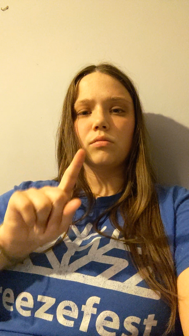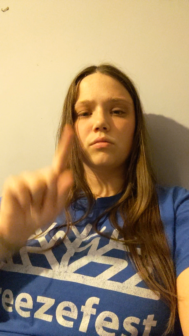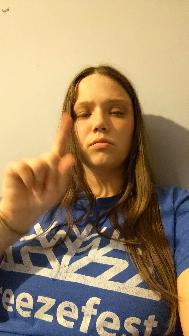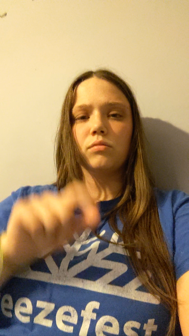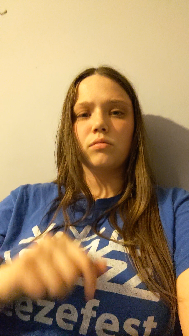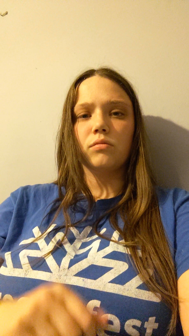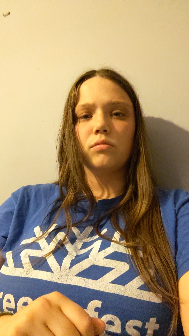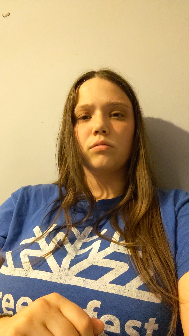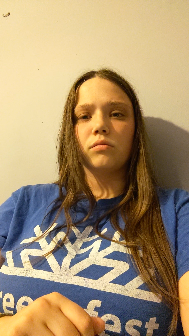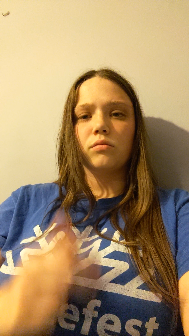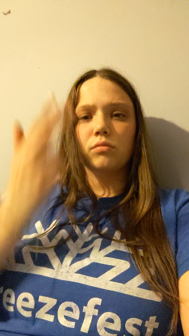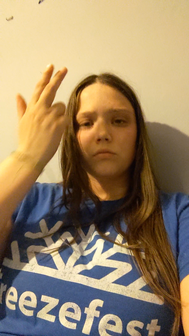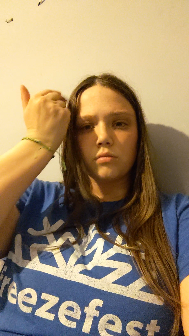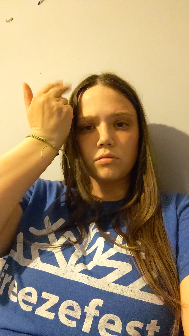rabbit